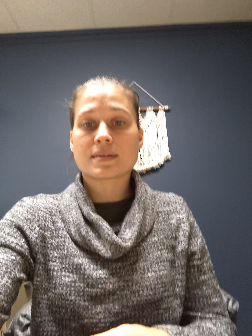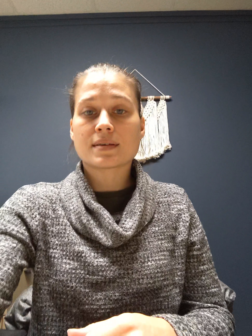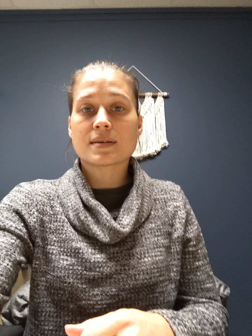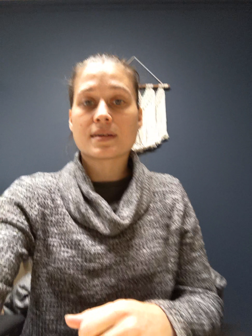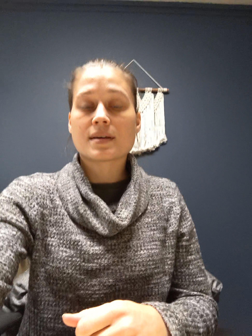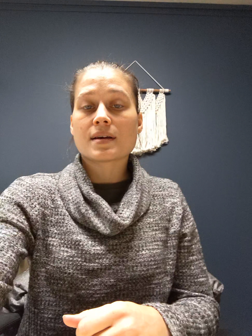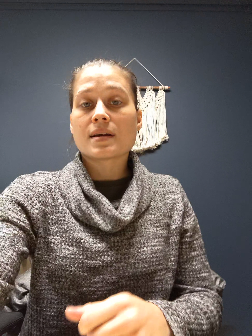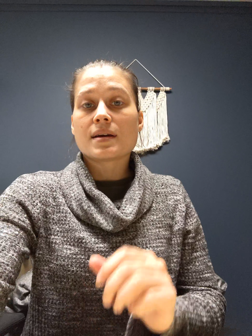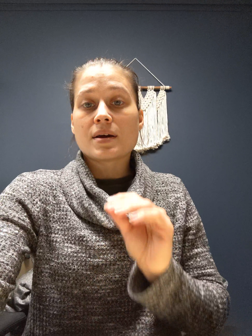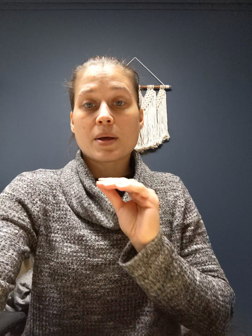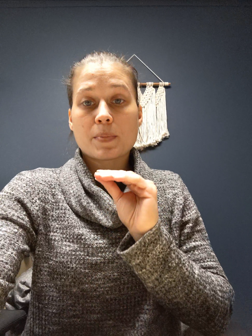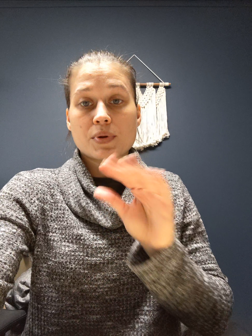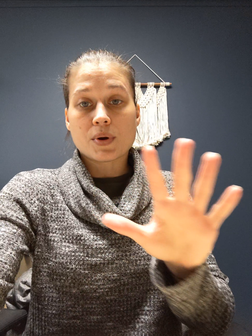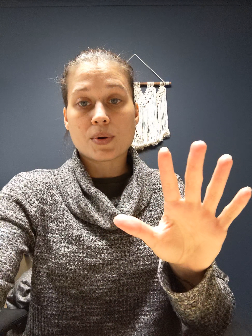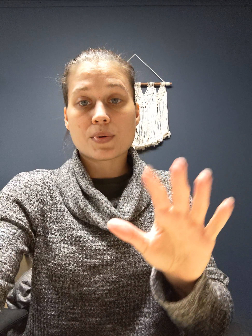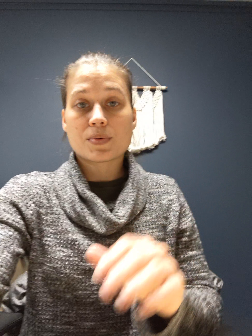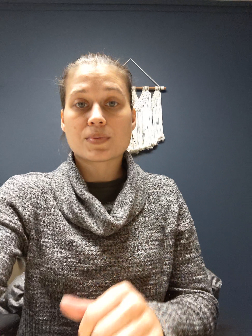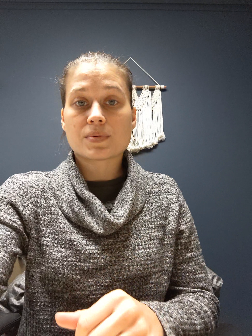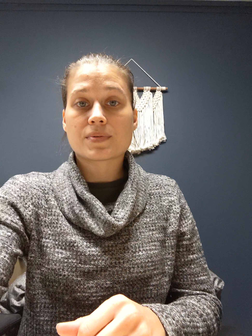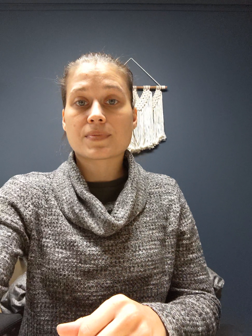blow